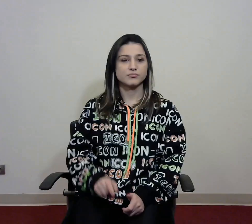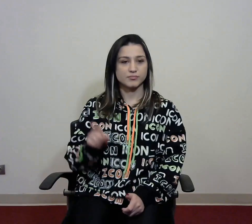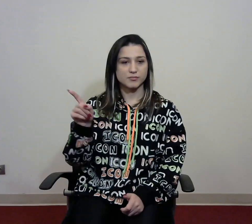O